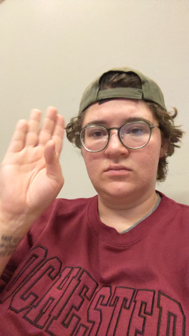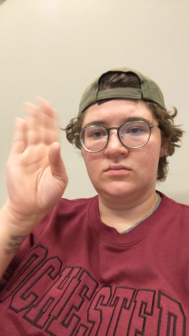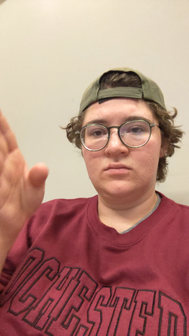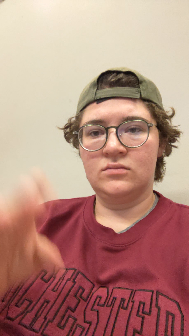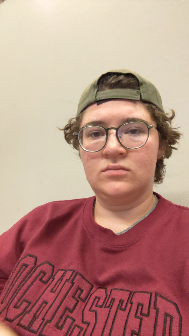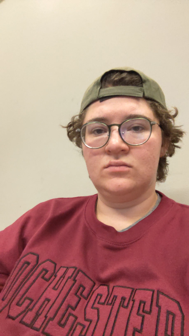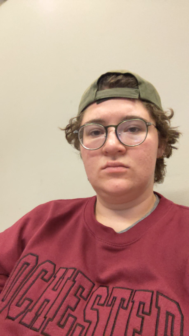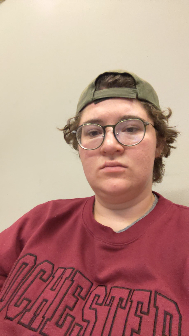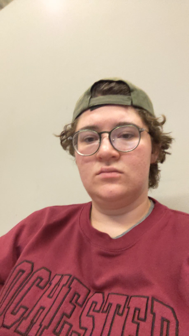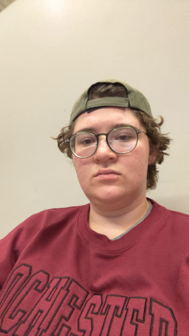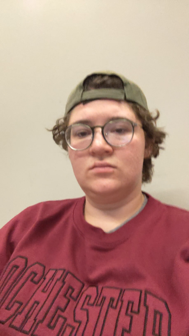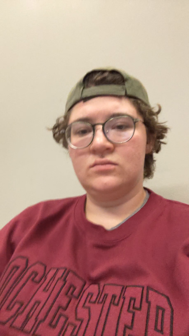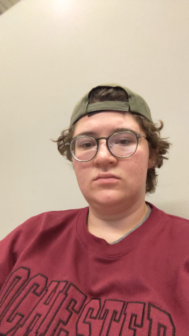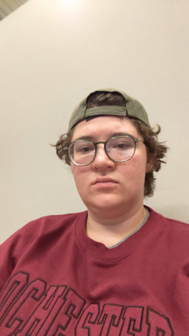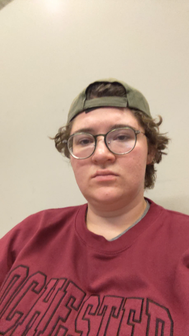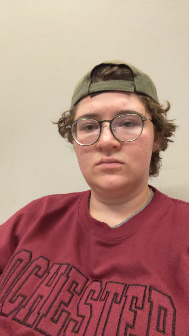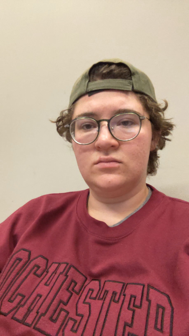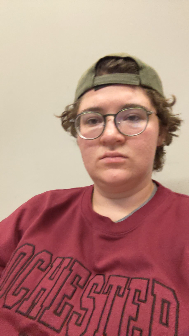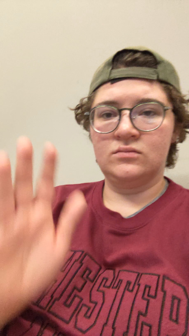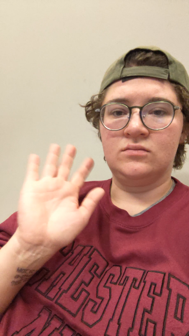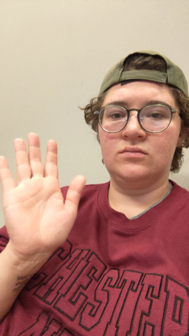hi